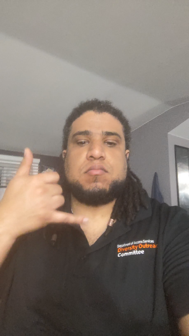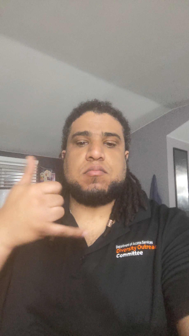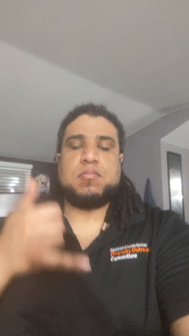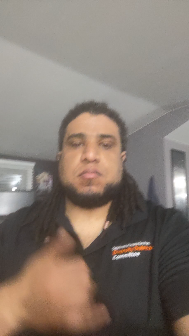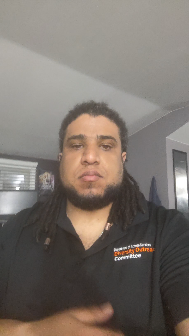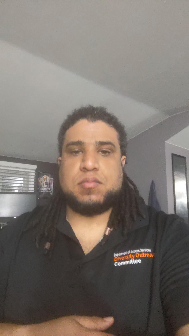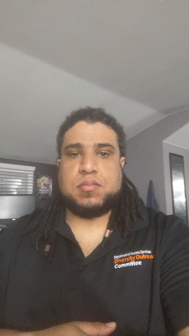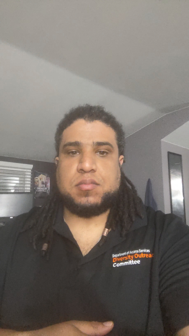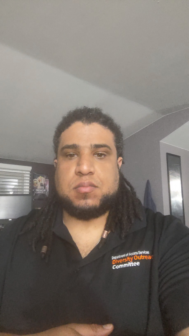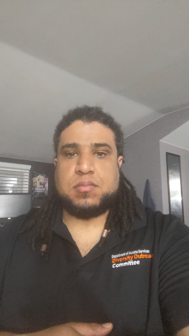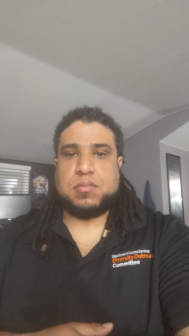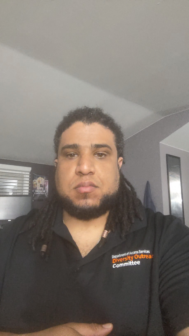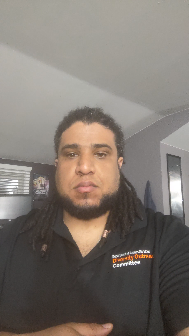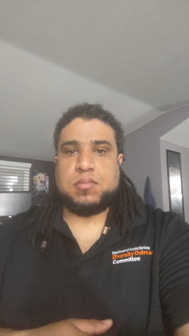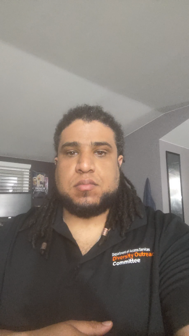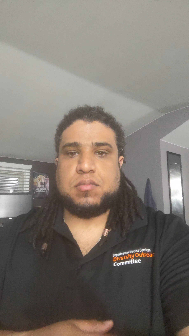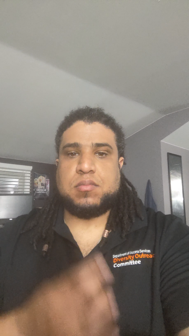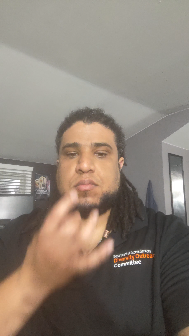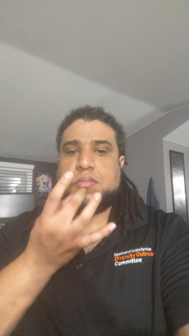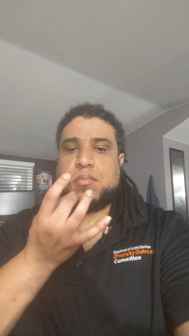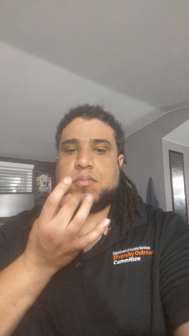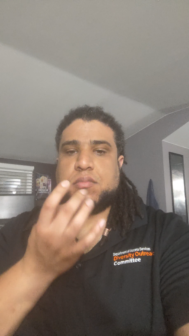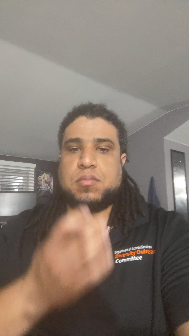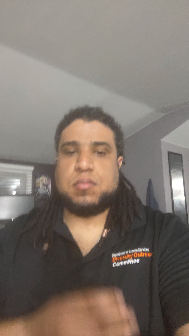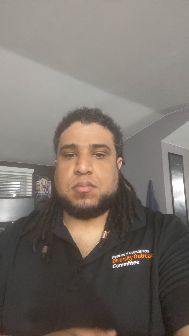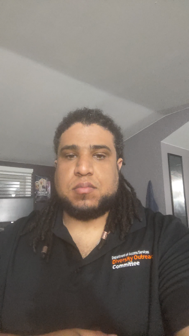light bulb